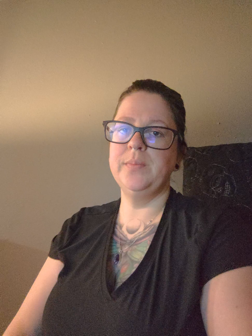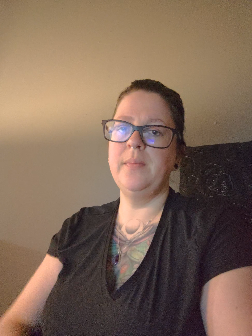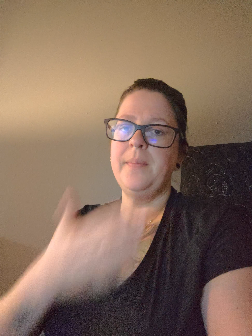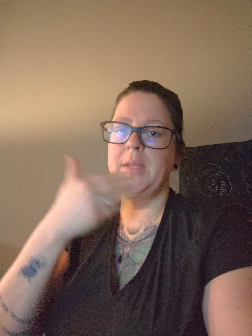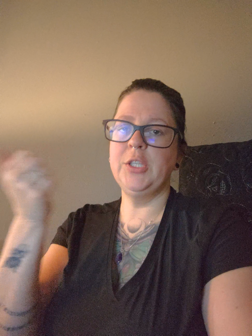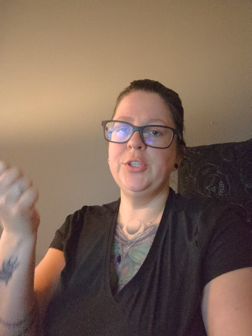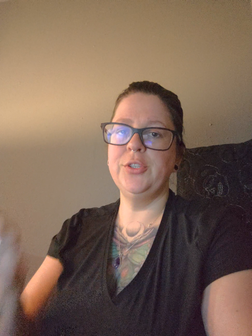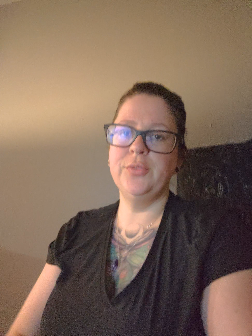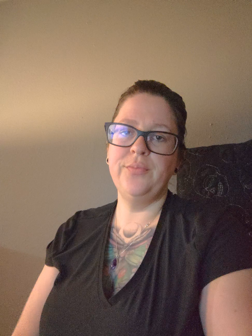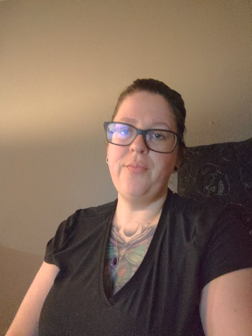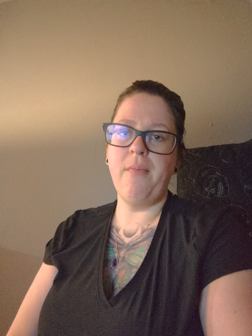better